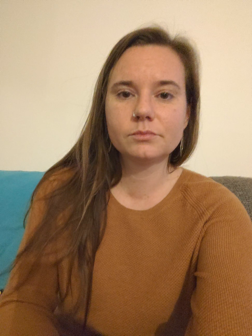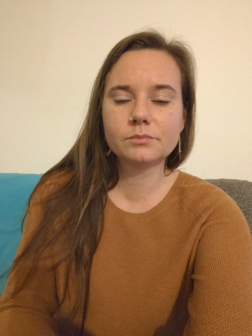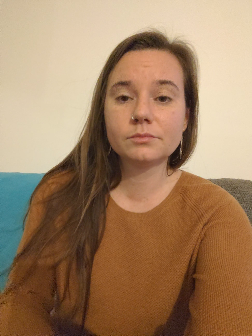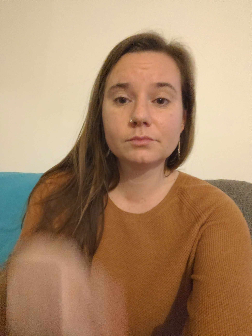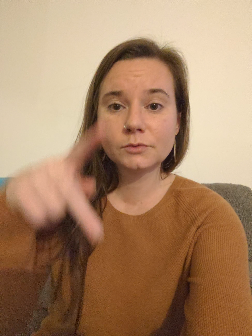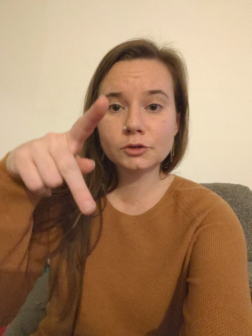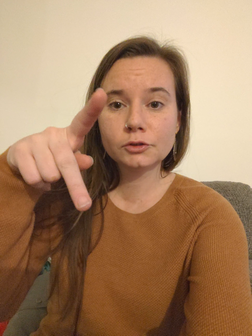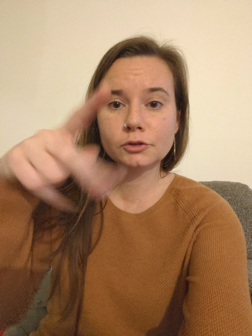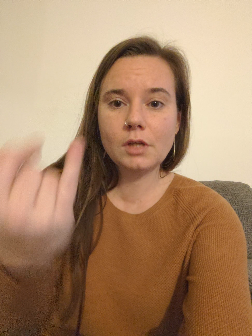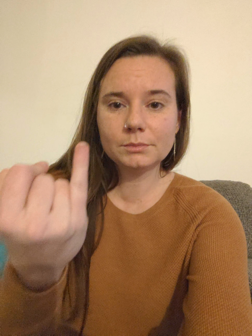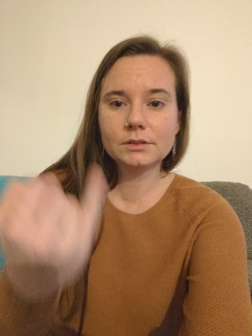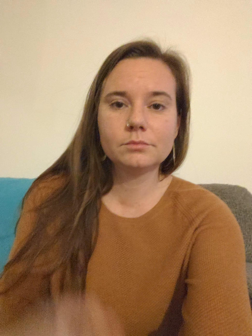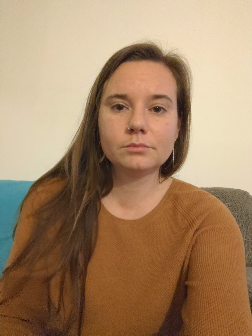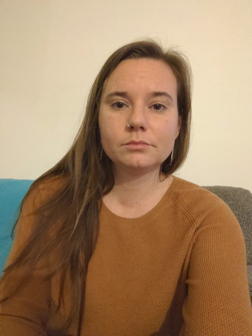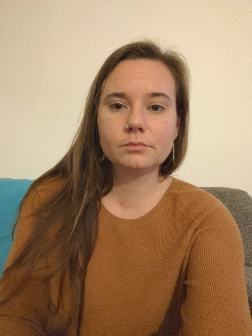pajamas